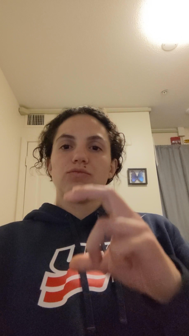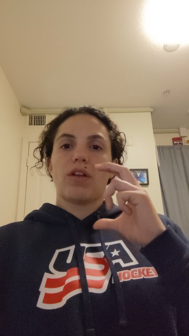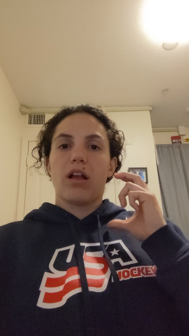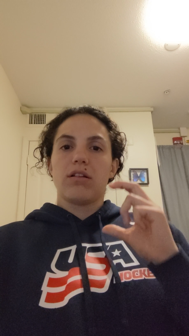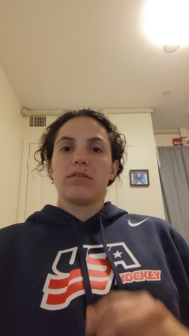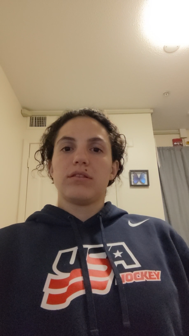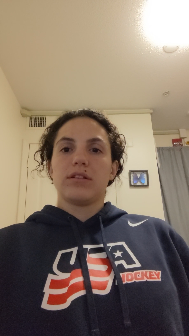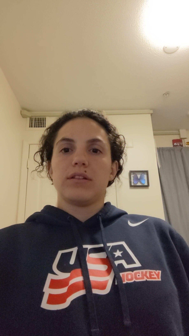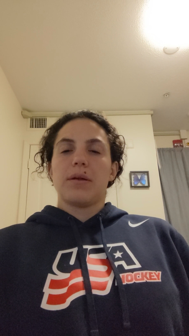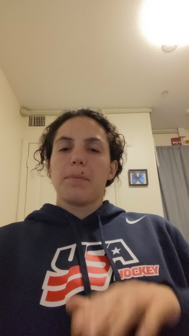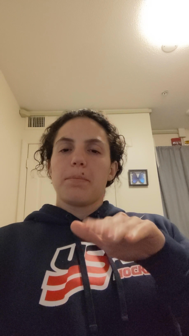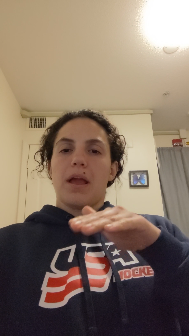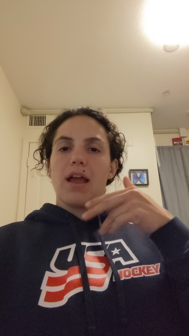pet's name